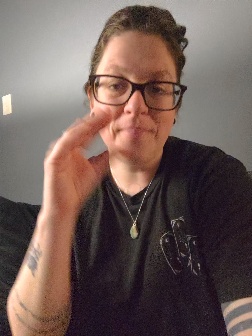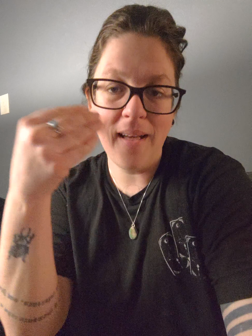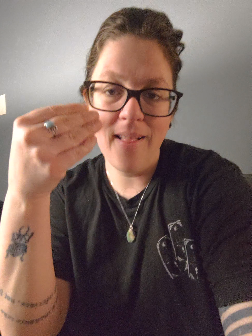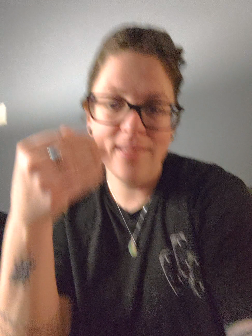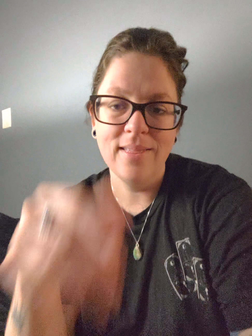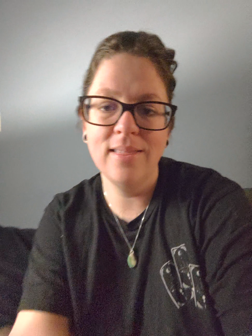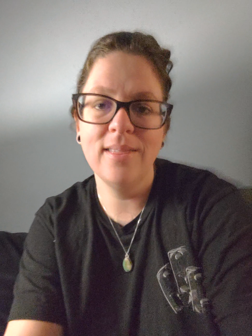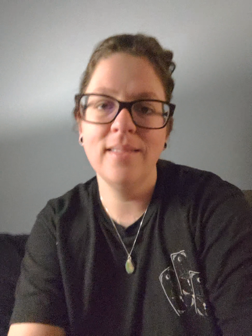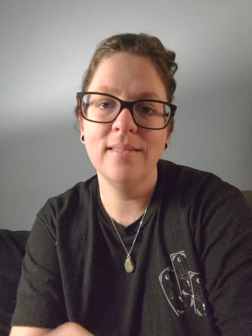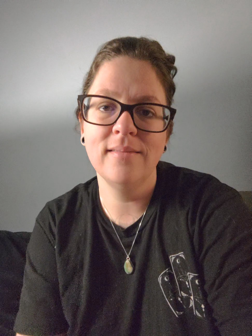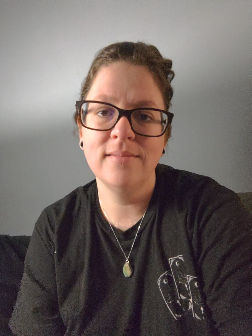smile